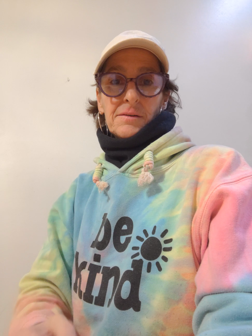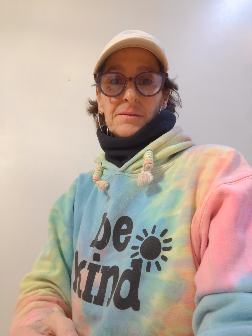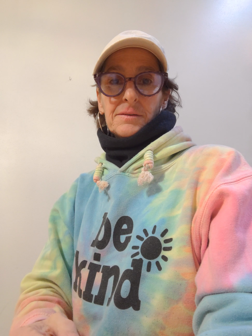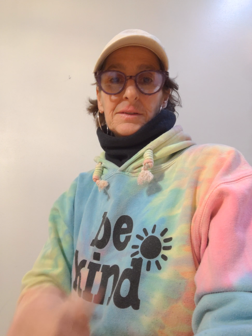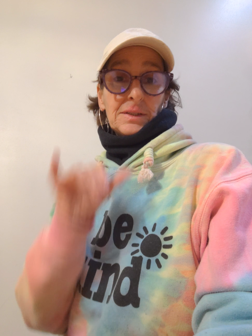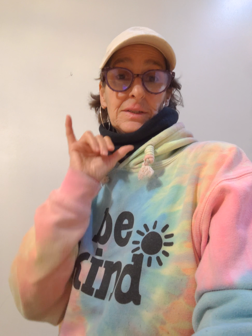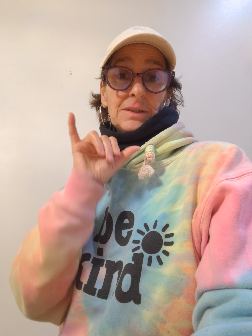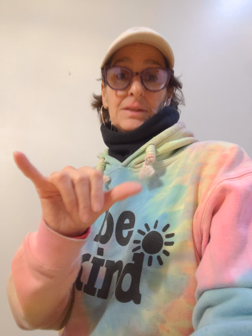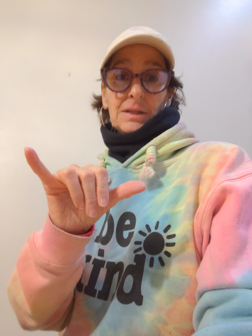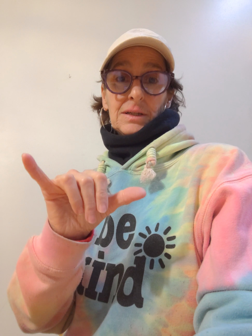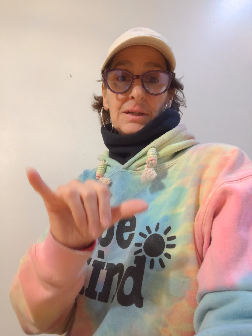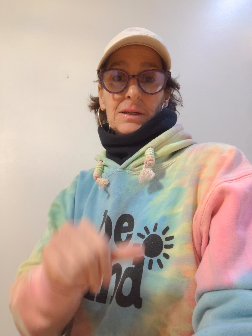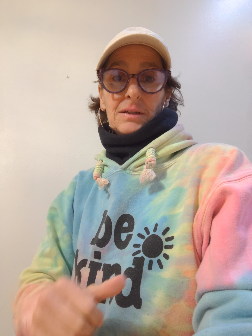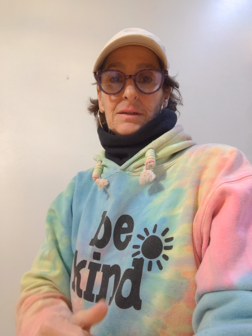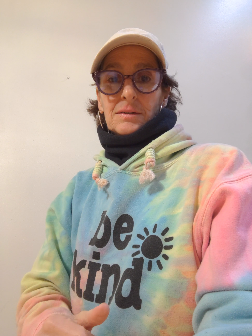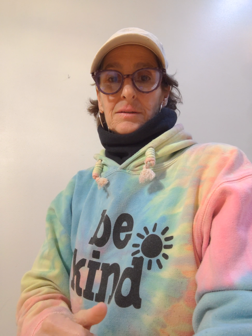stay